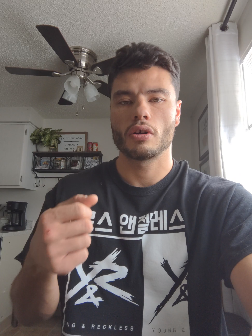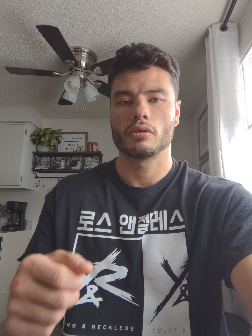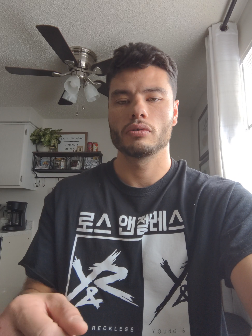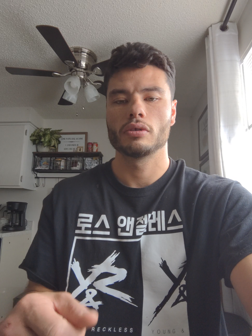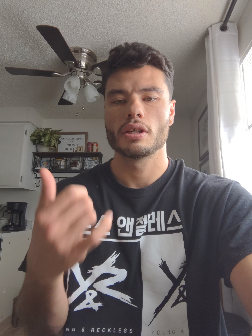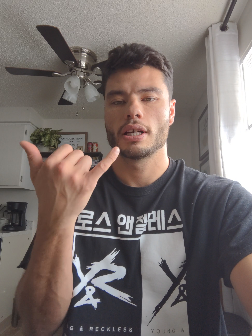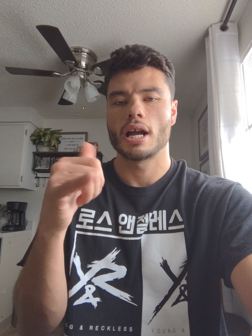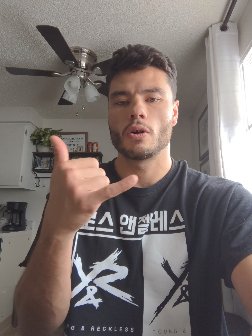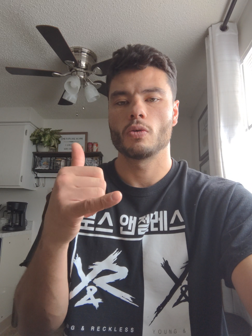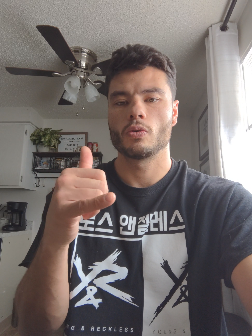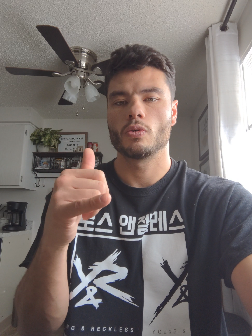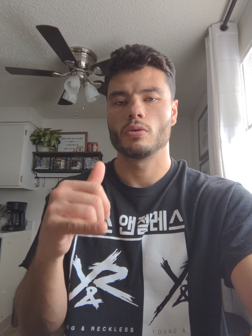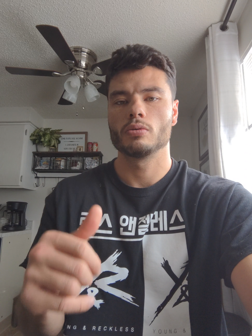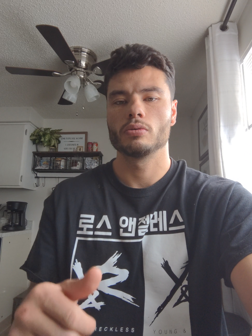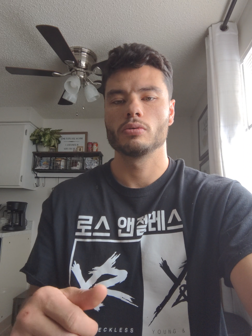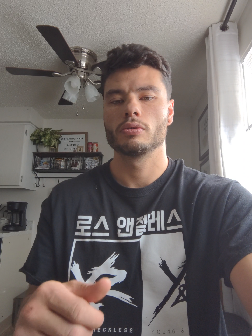yellow